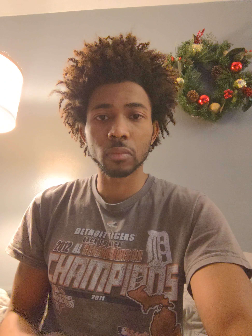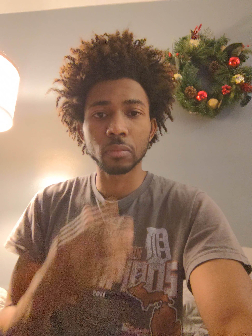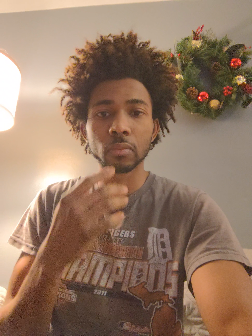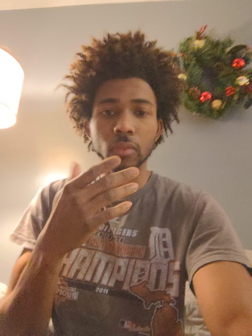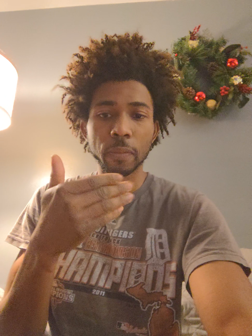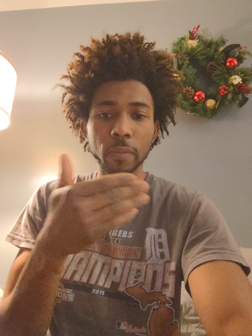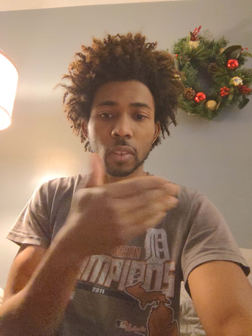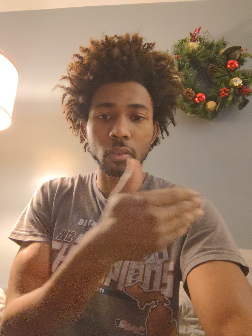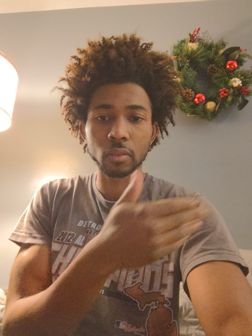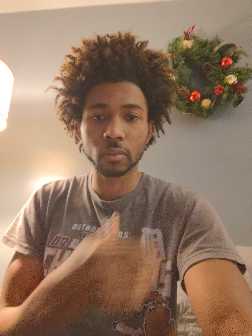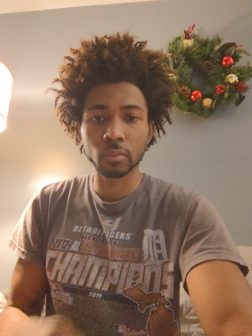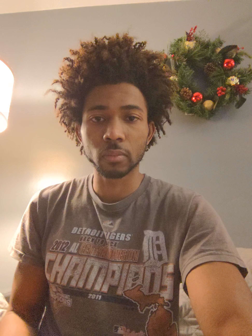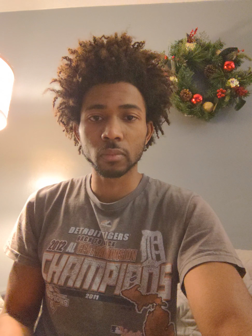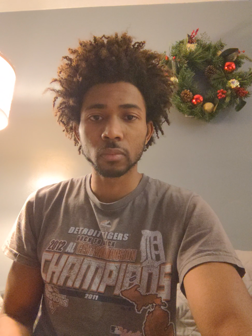fish